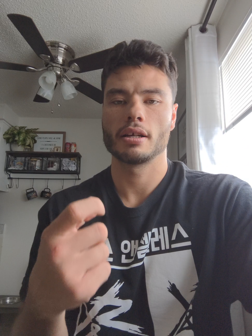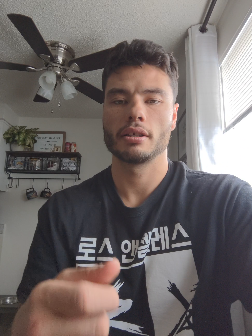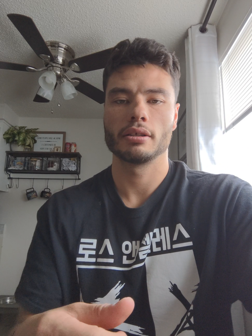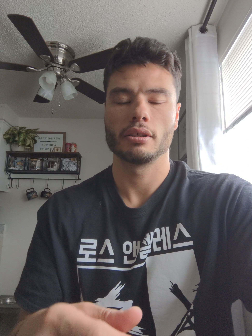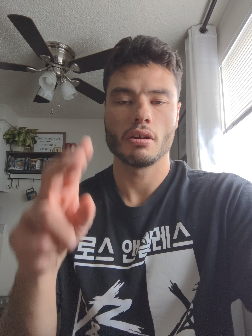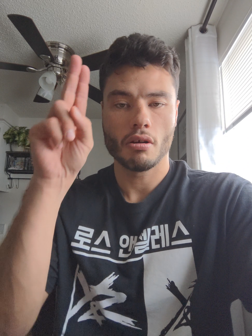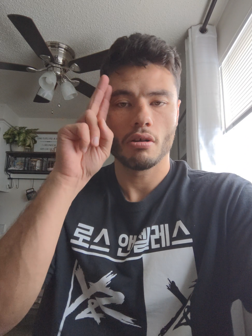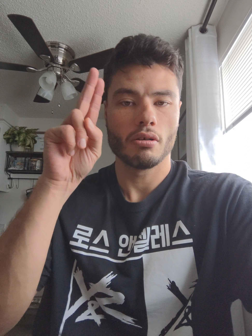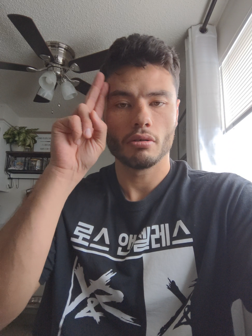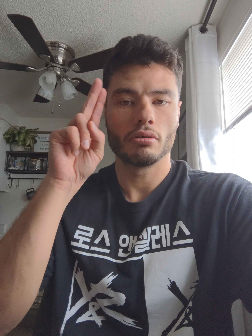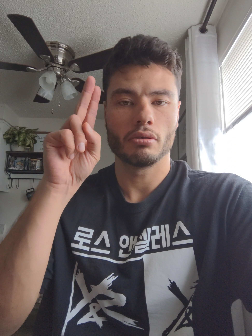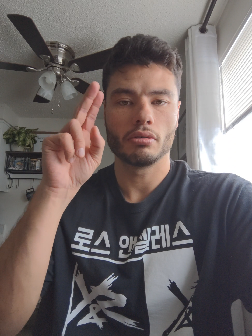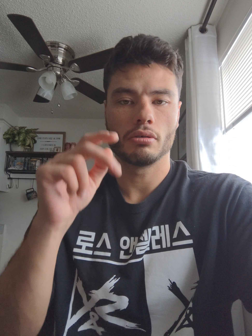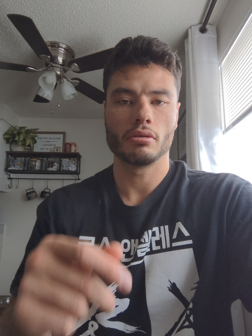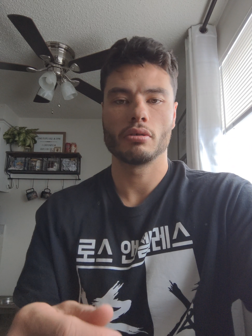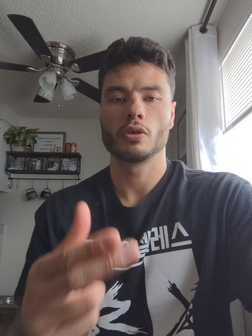uncle